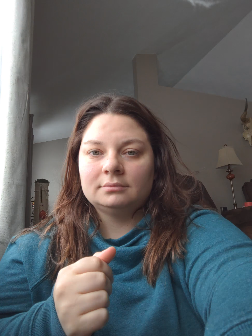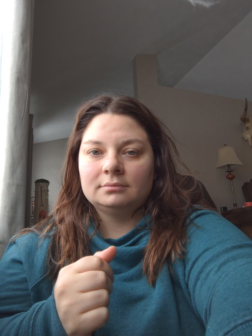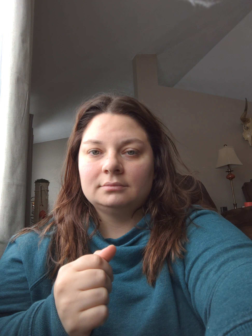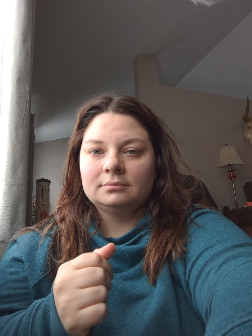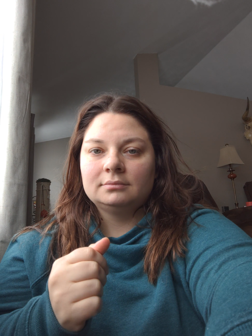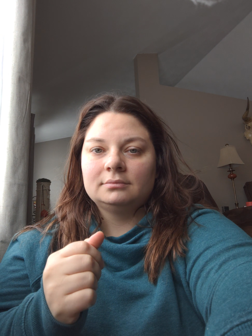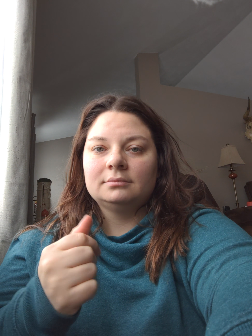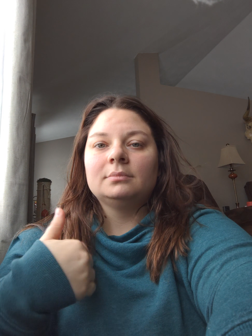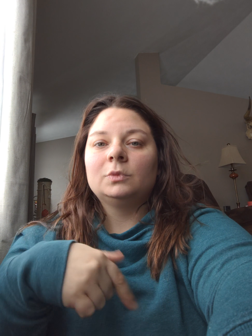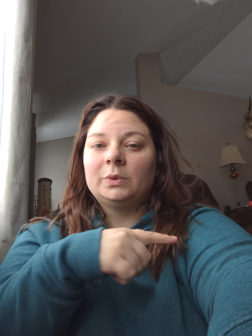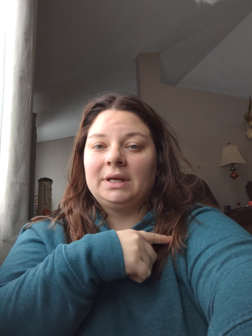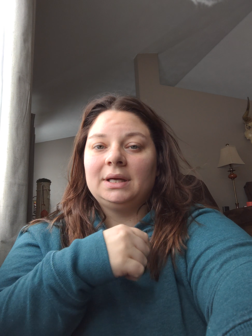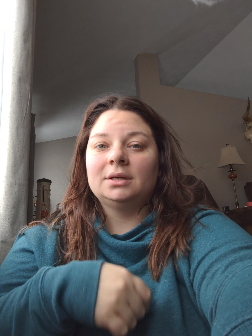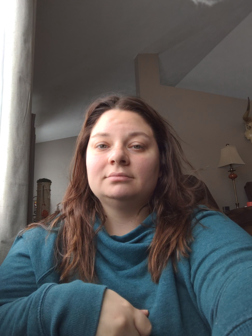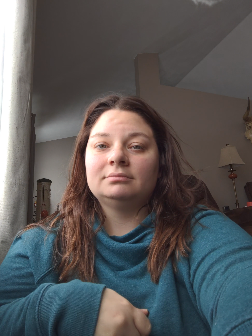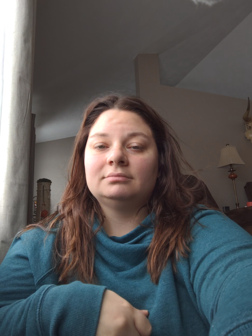we